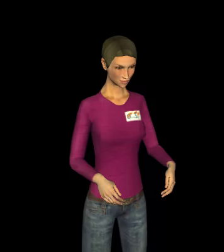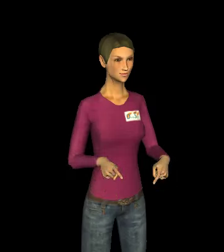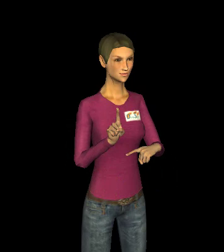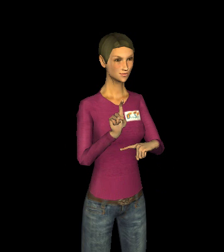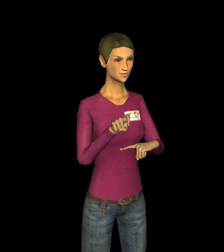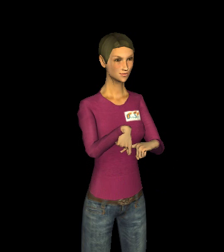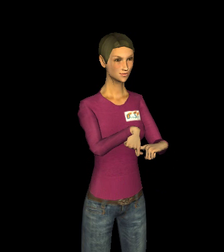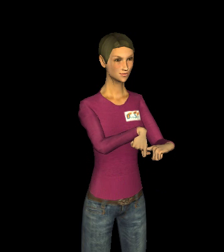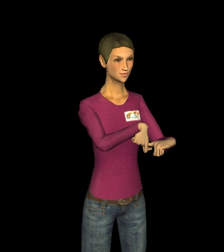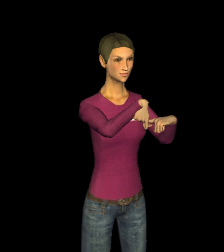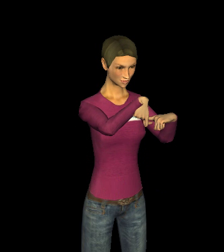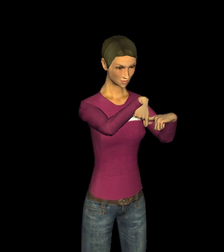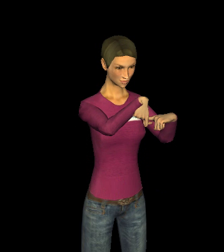يعلق